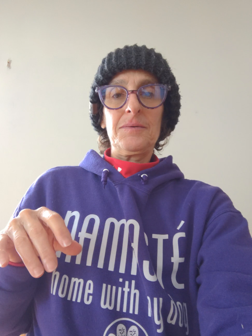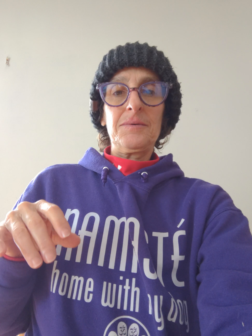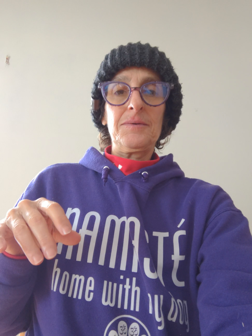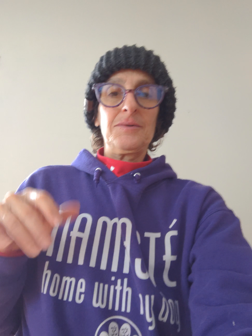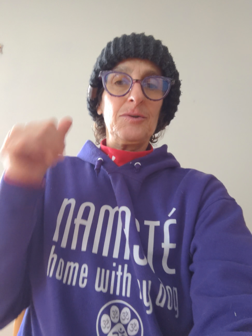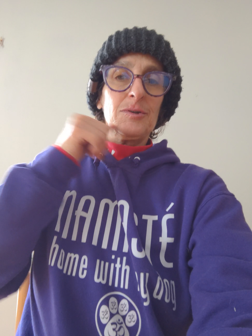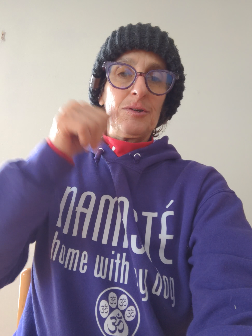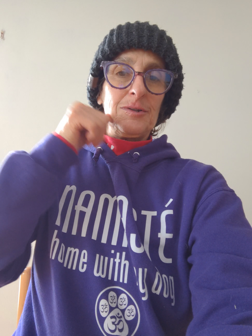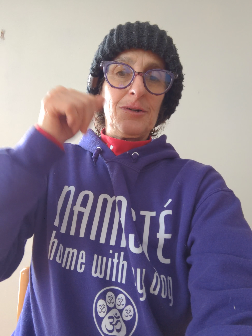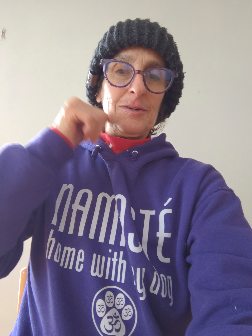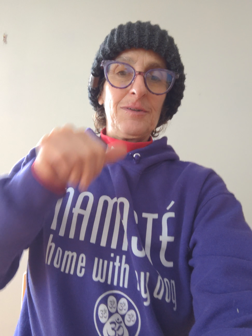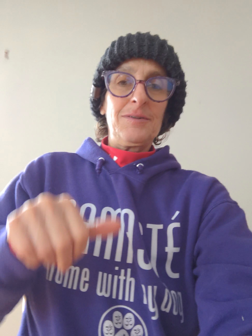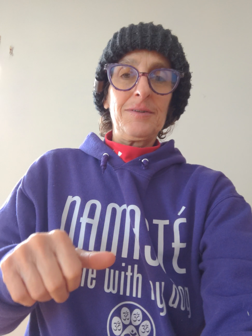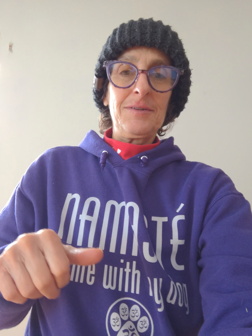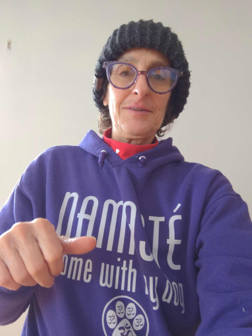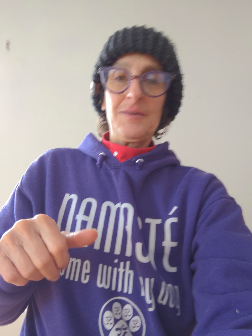girl